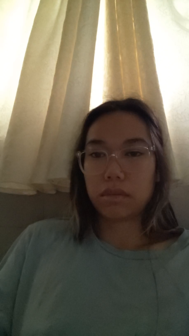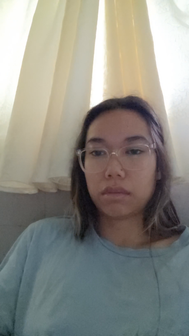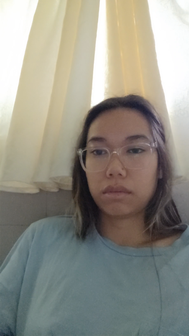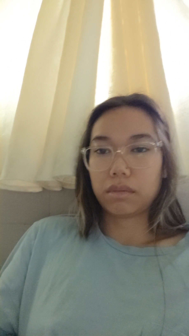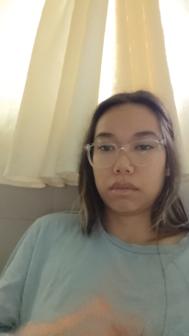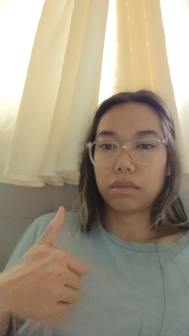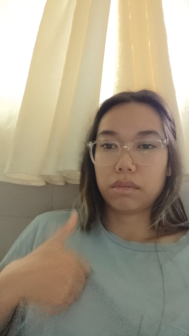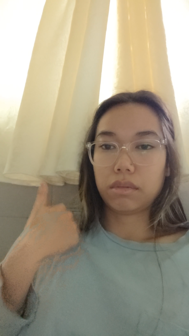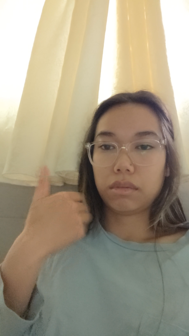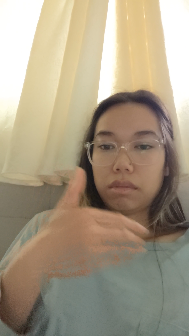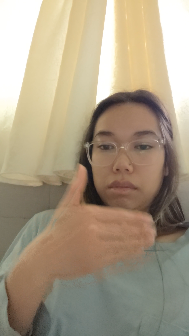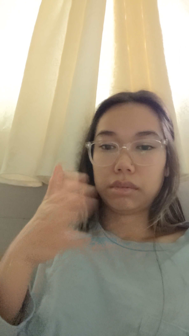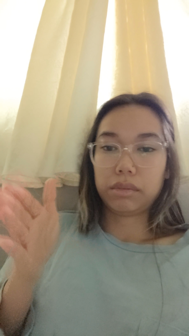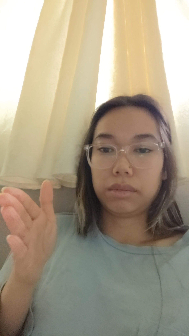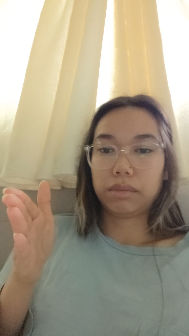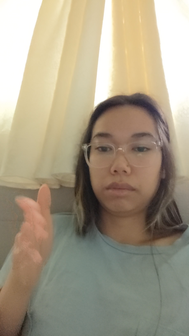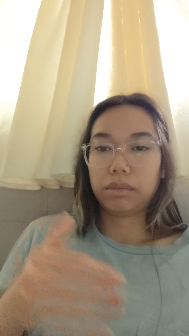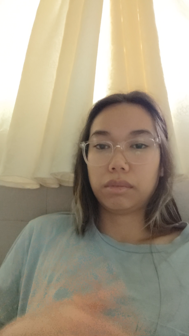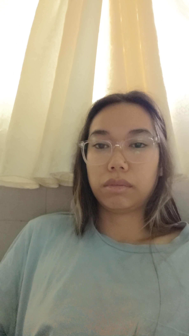living room